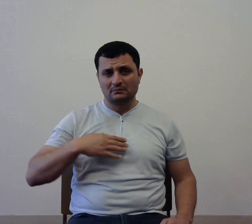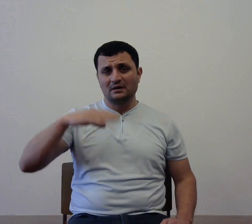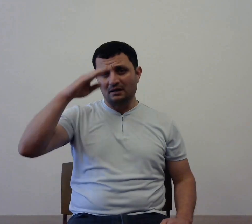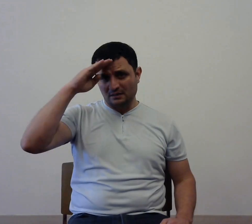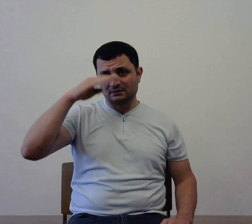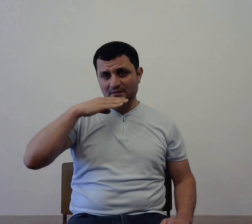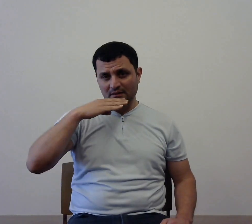ata